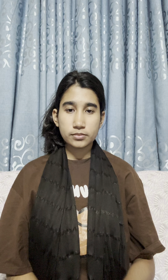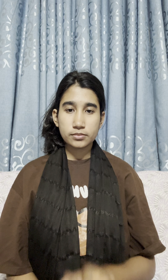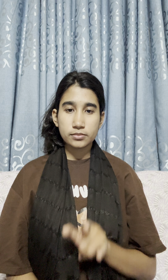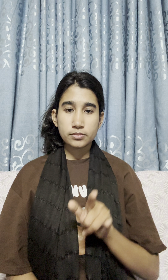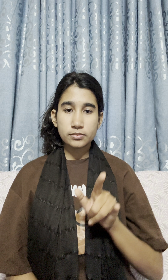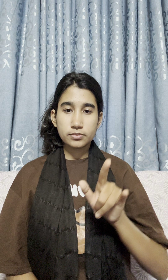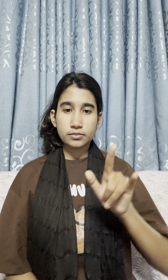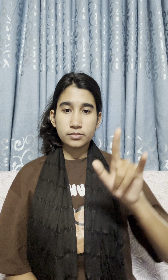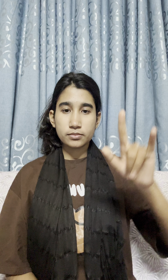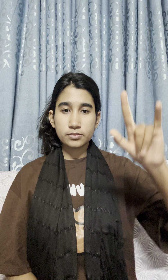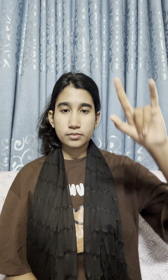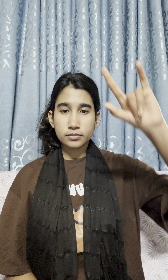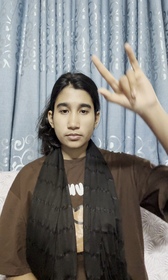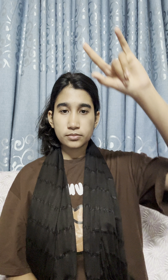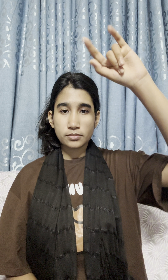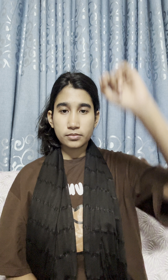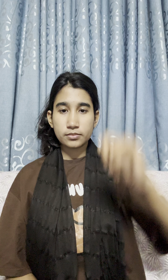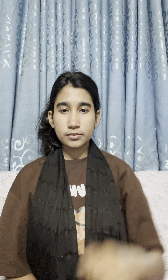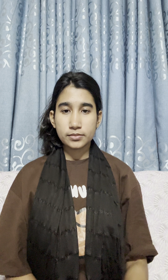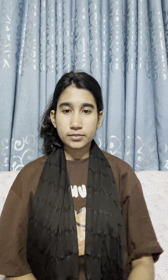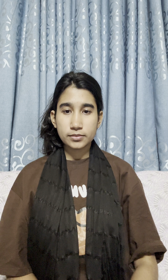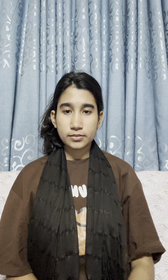বিমান